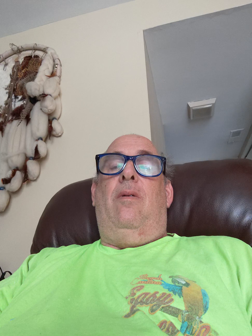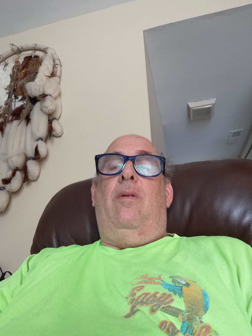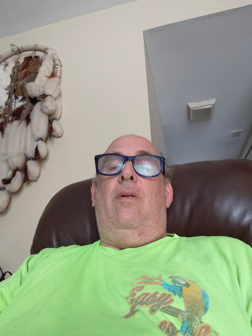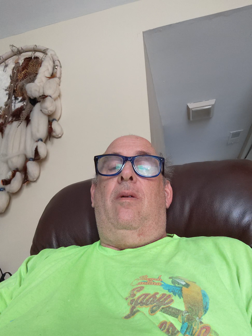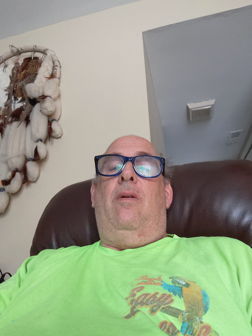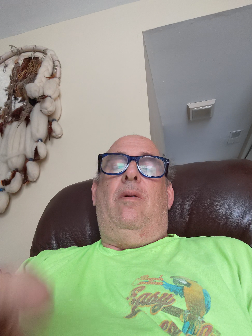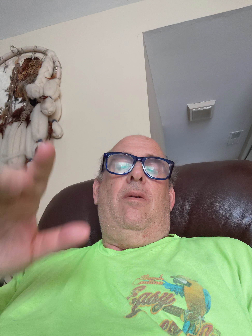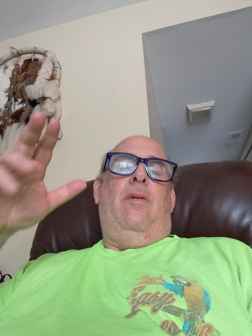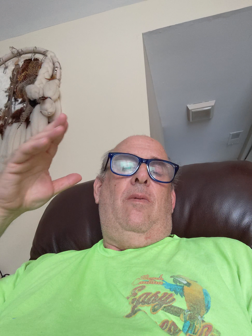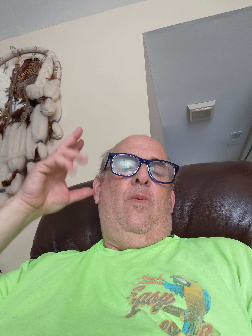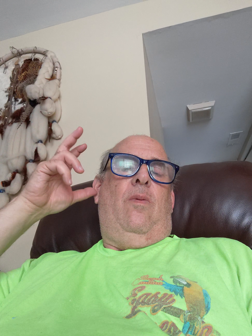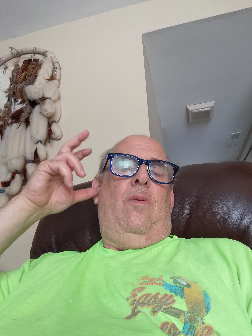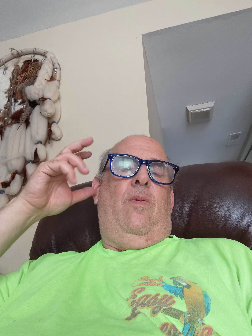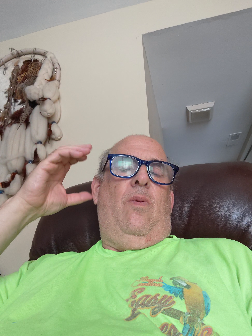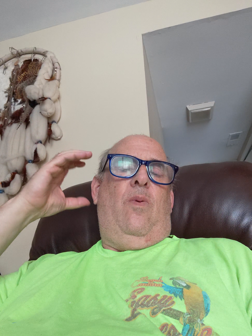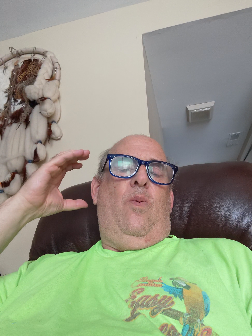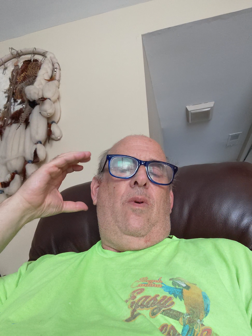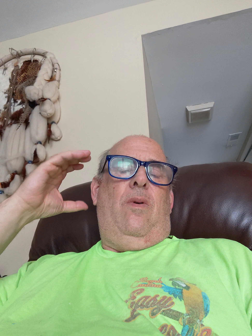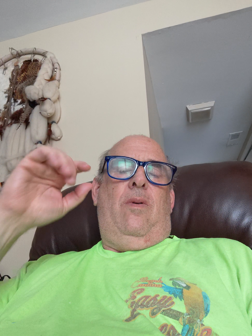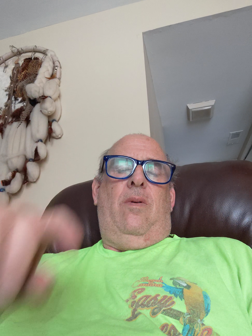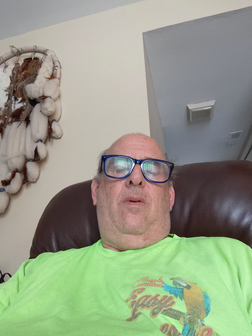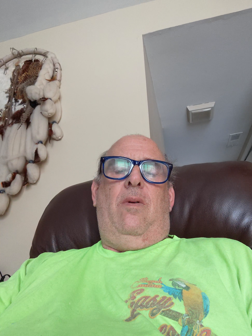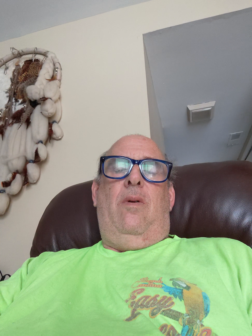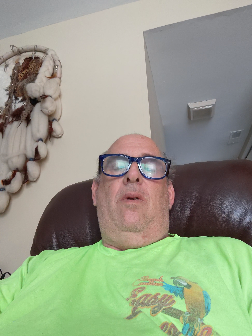radio